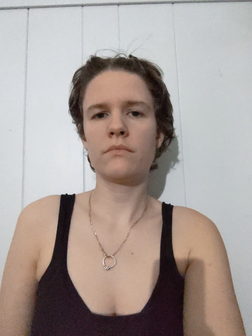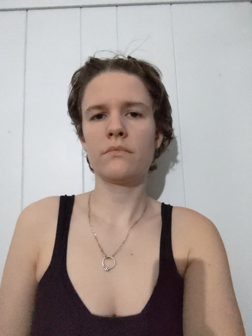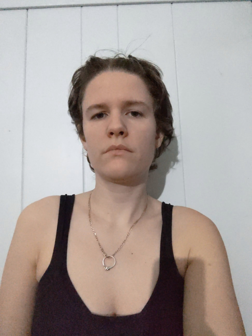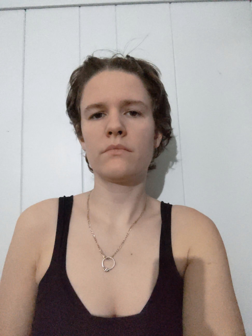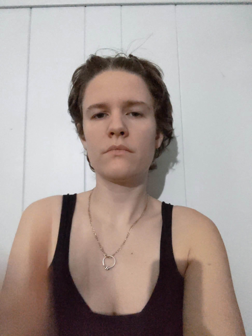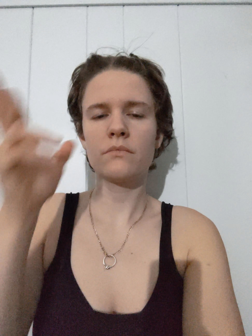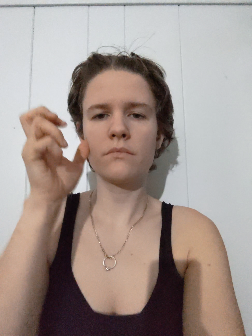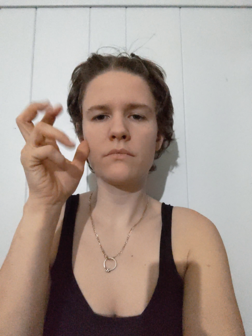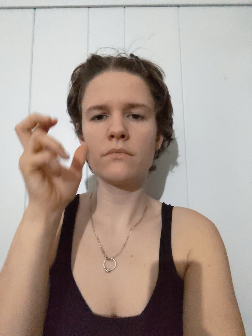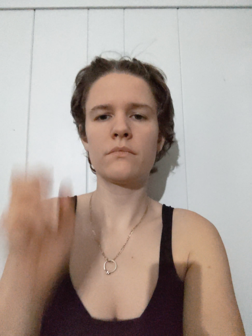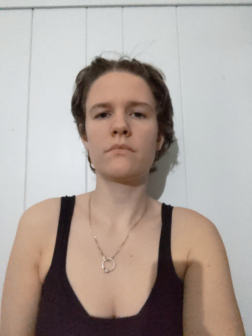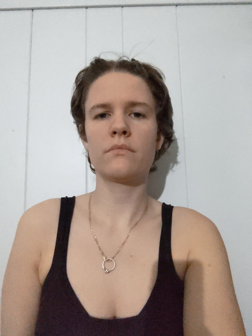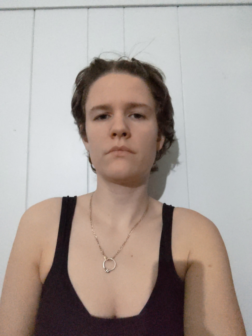hear